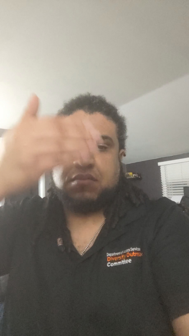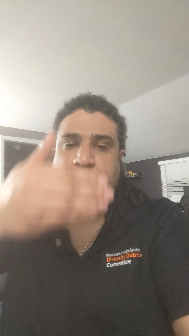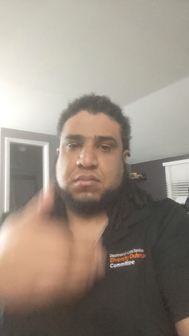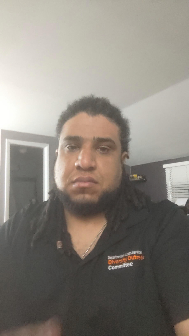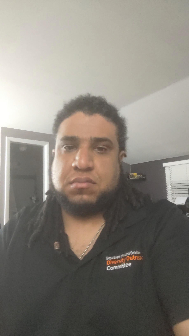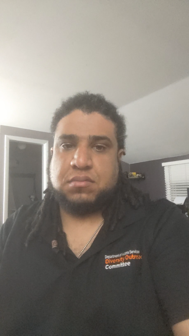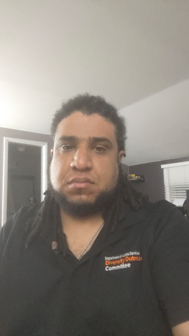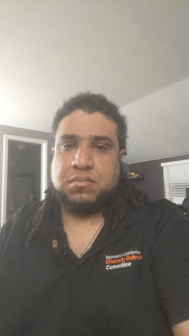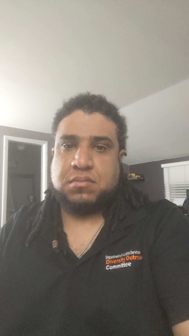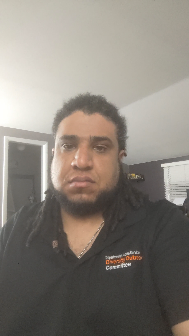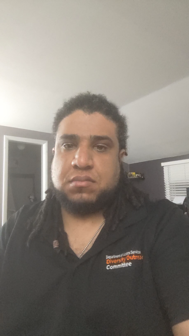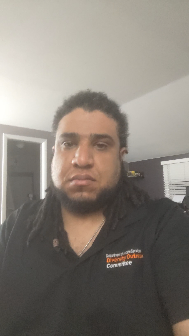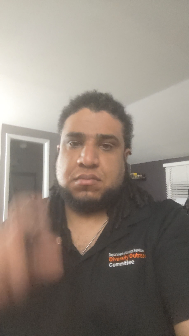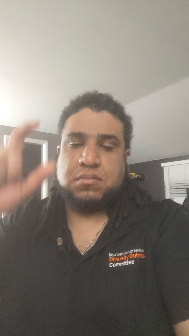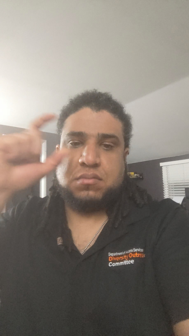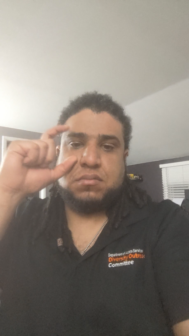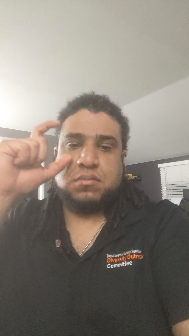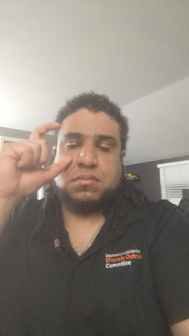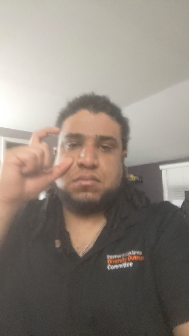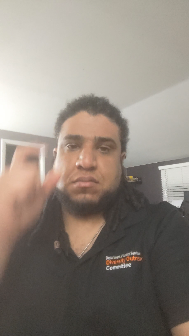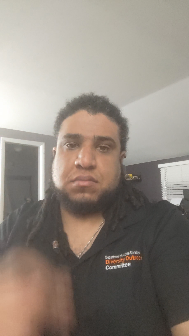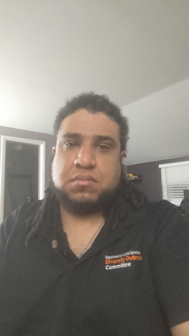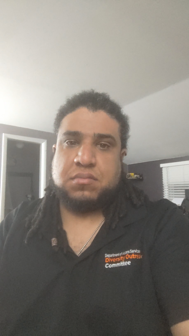glasses